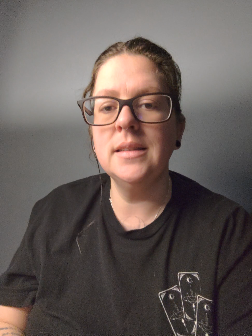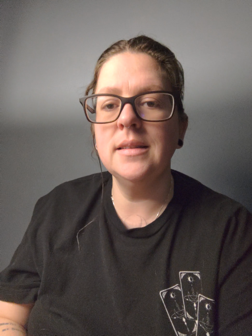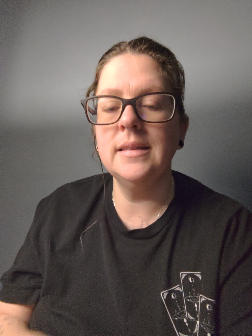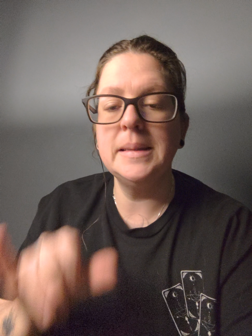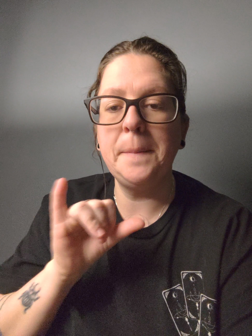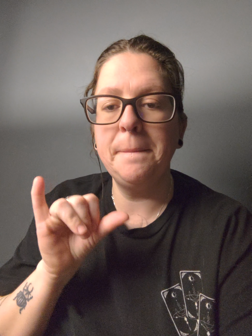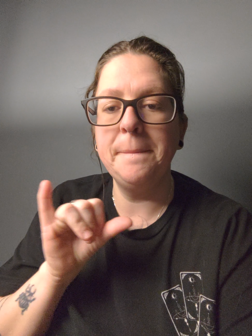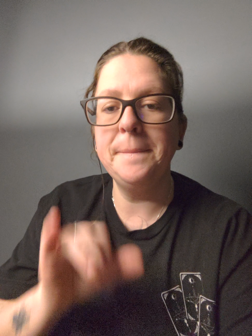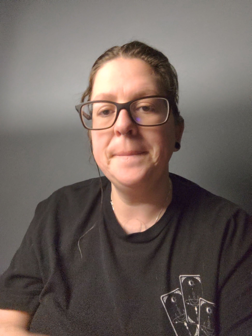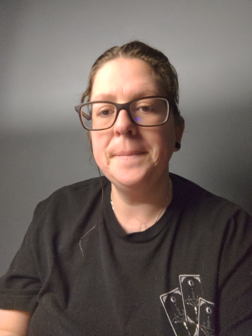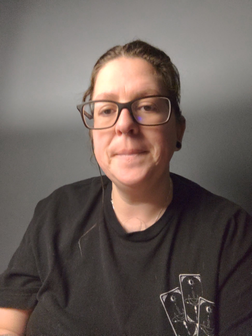same